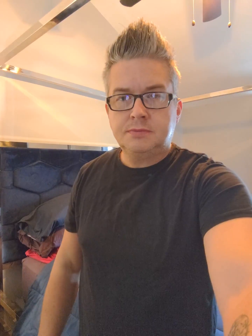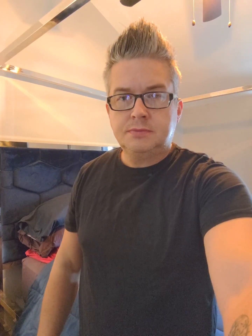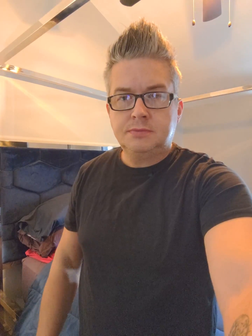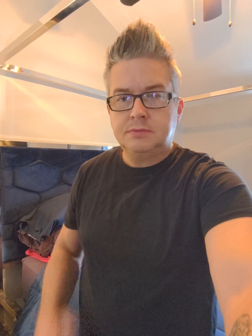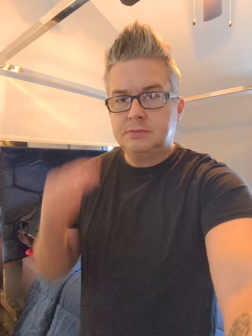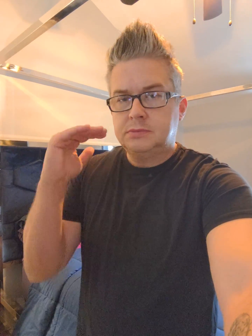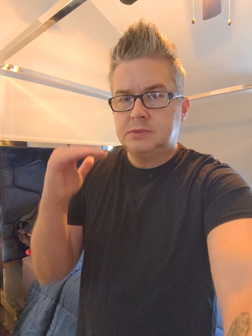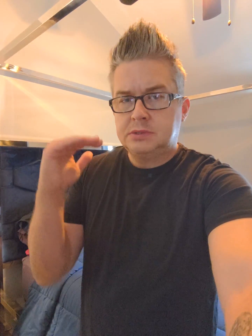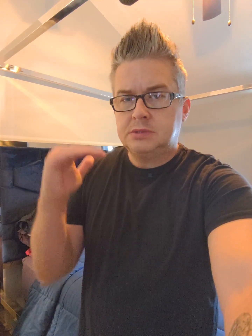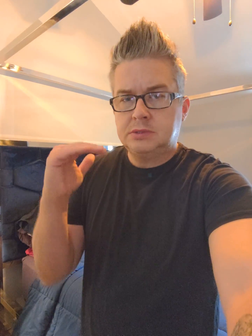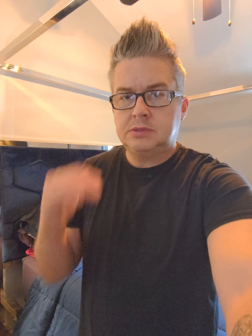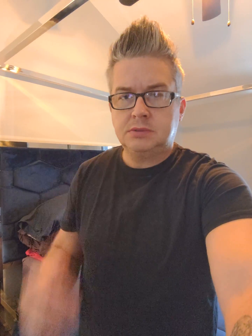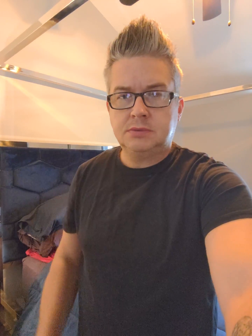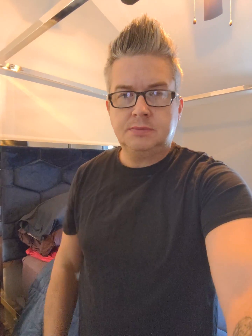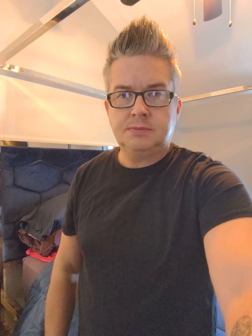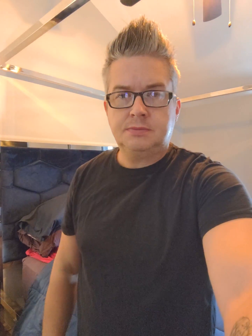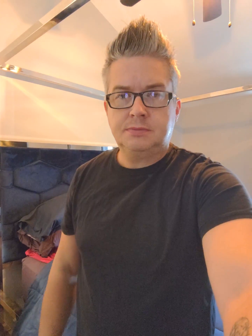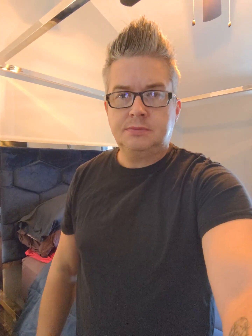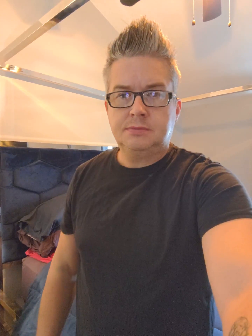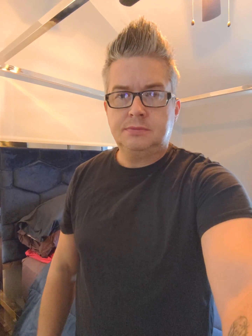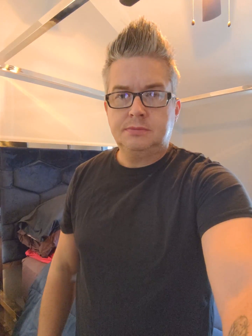little